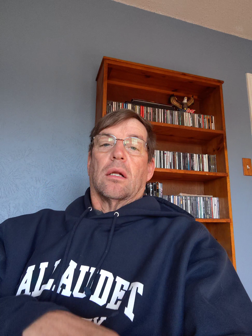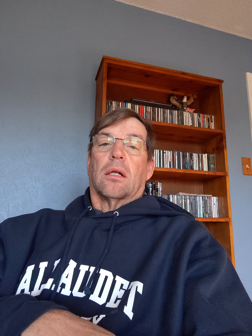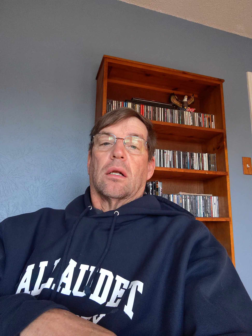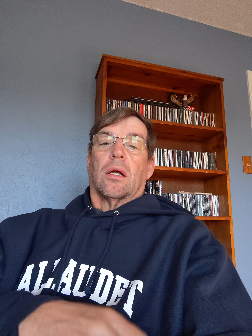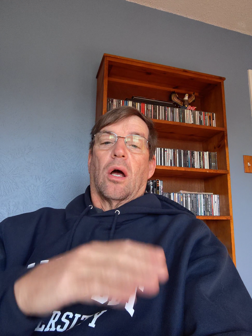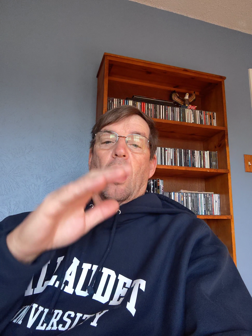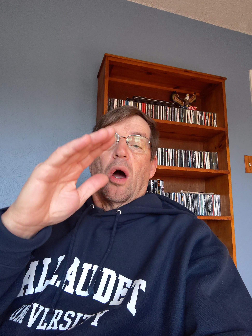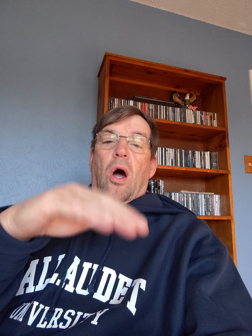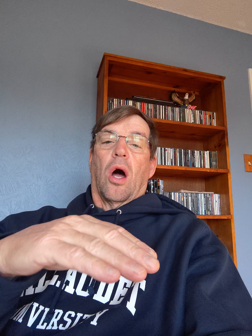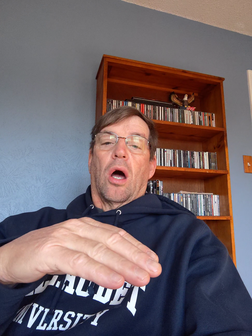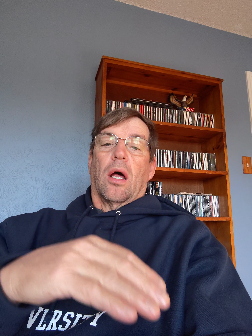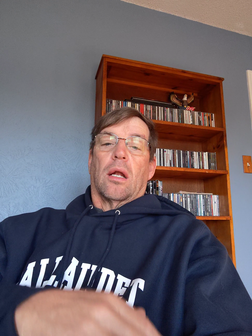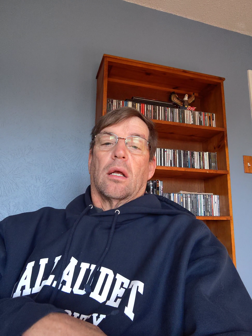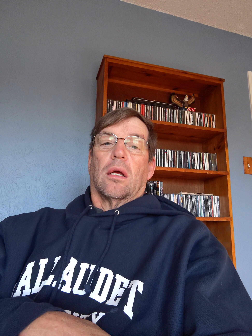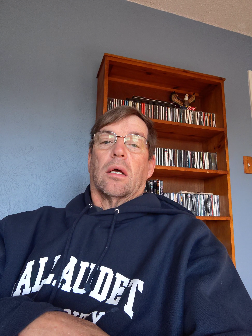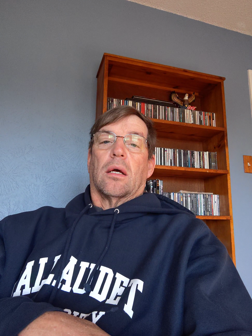on